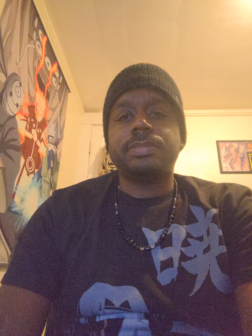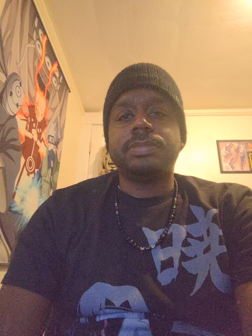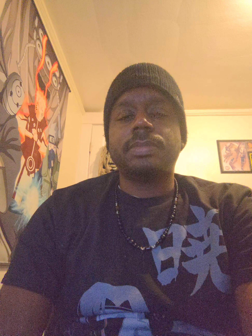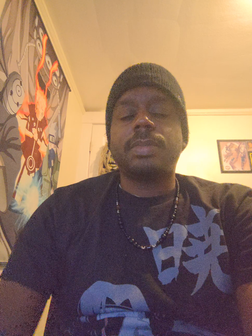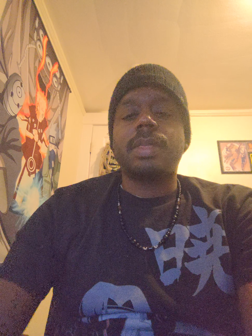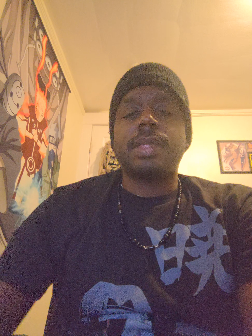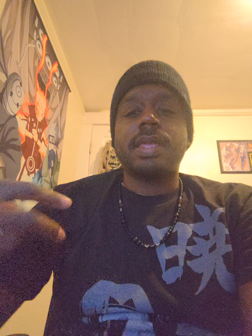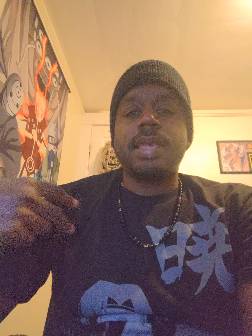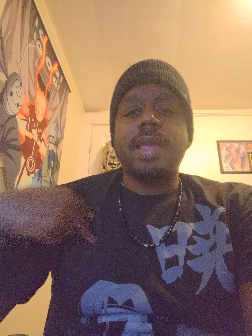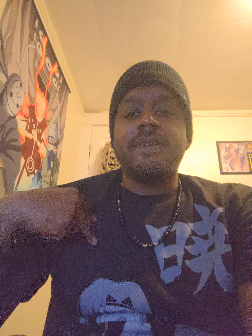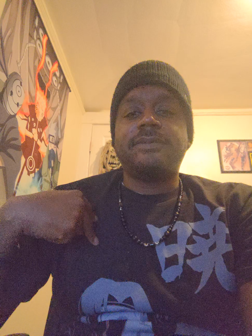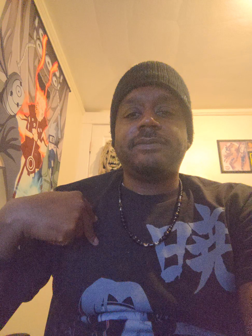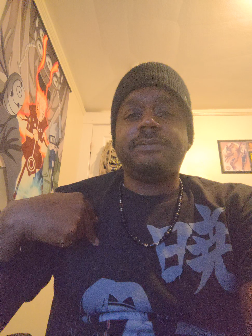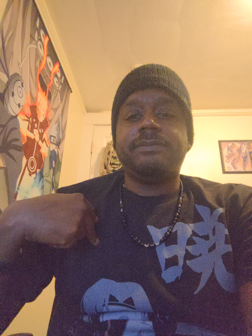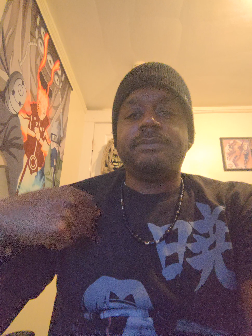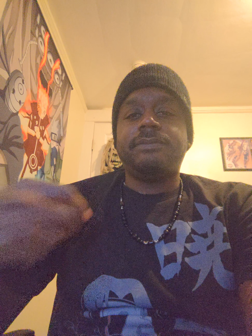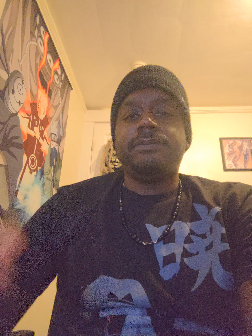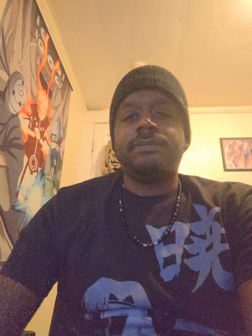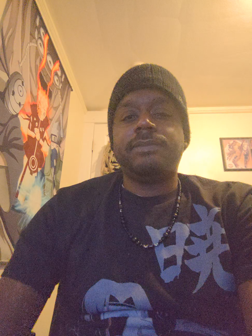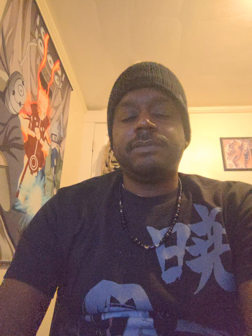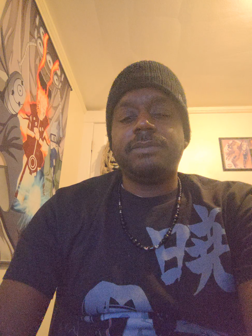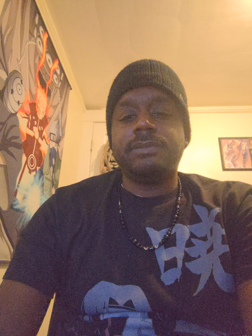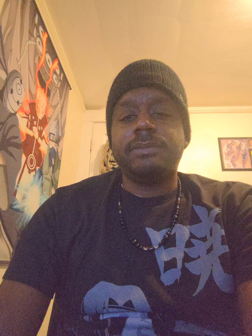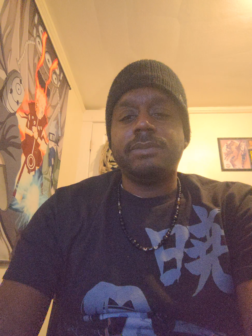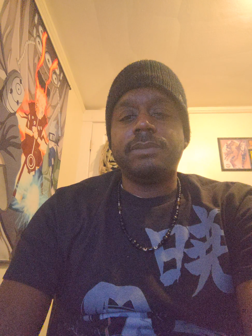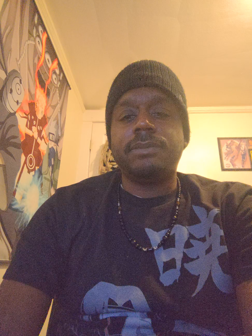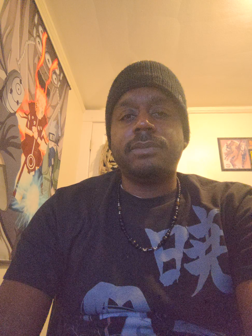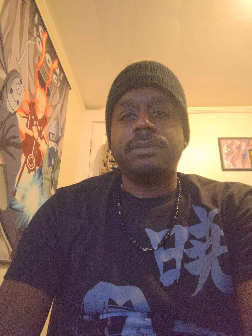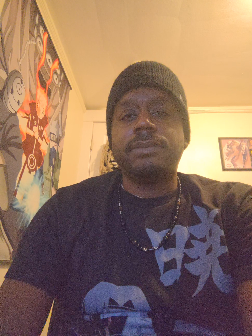have